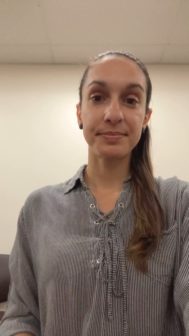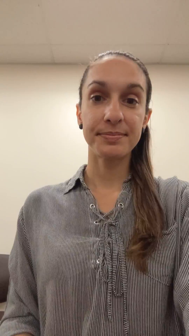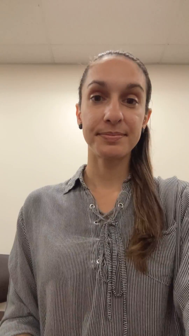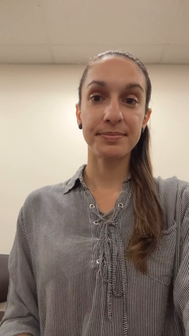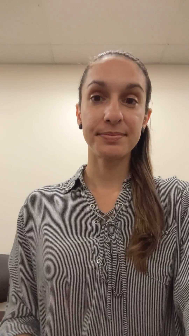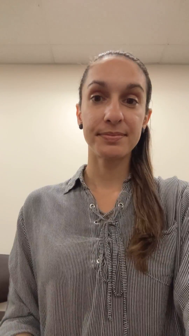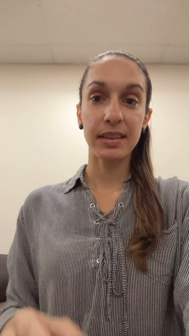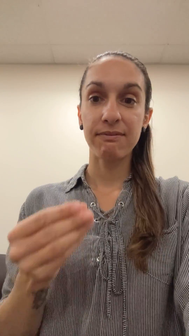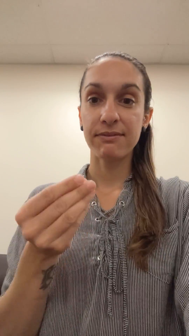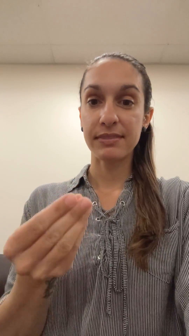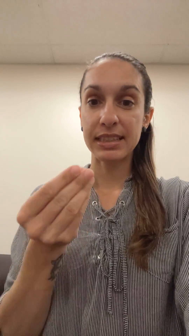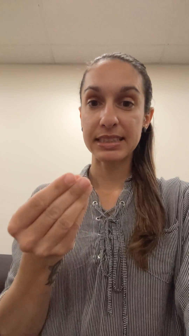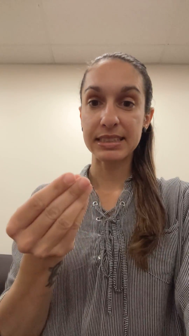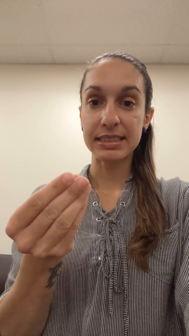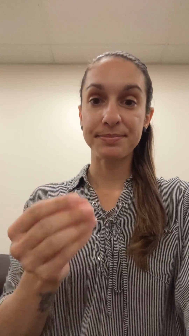feed